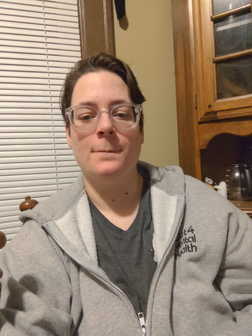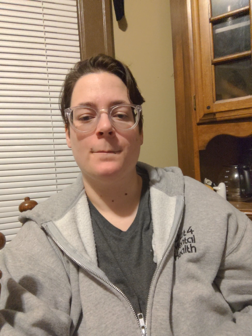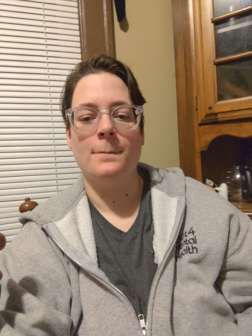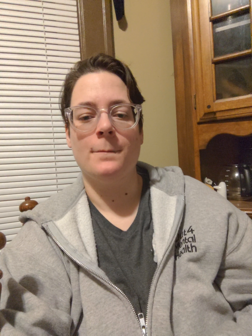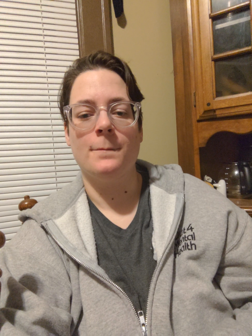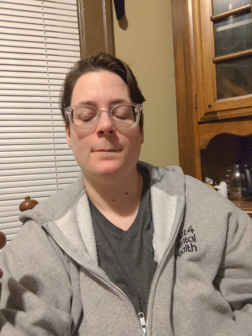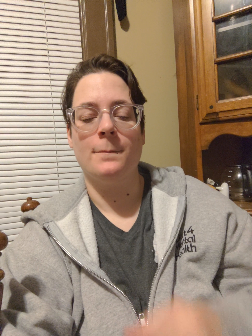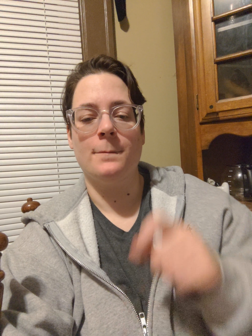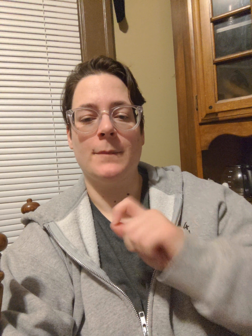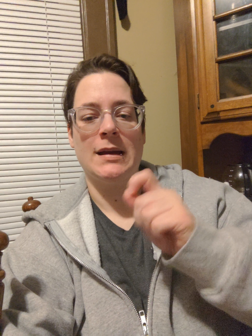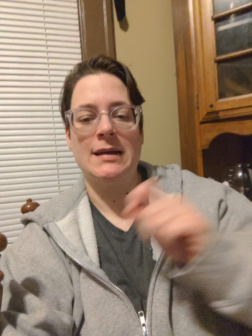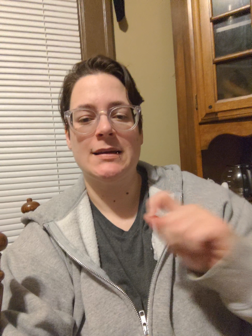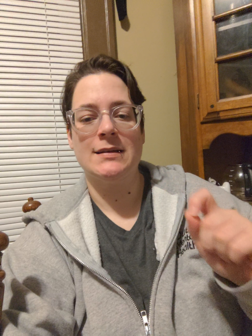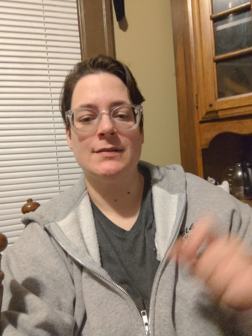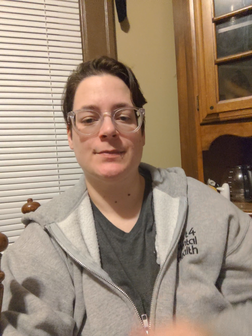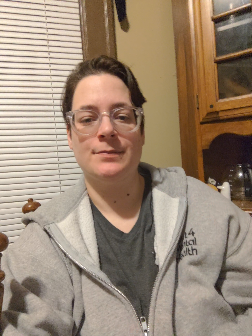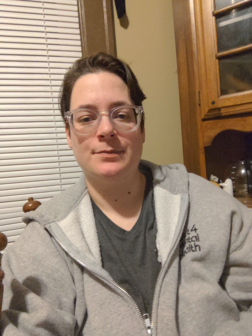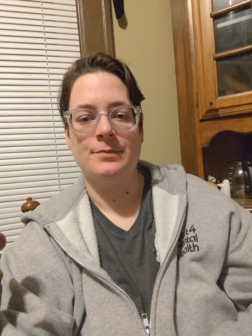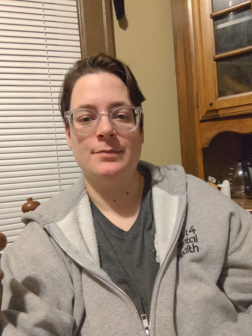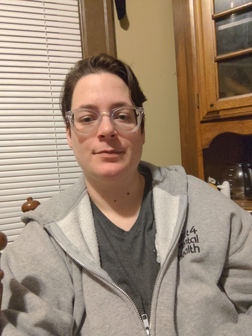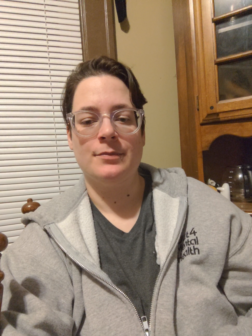pen